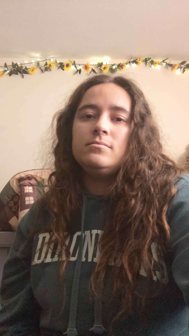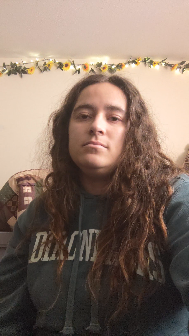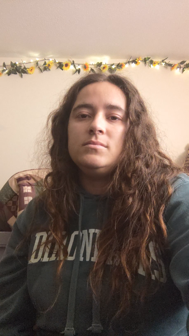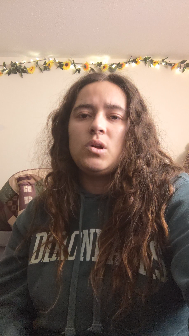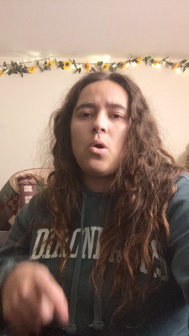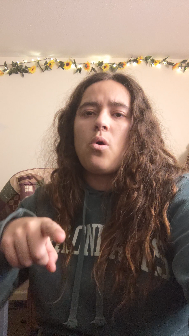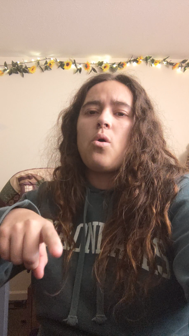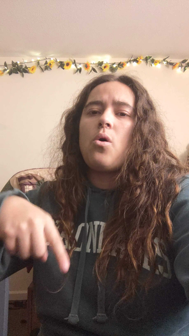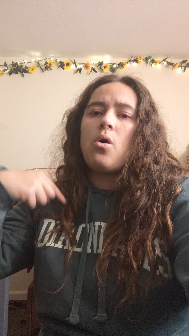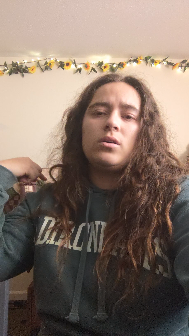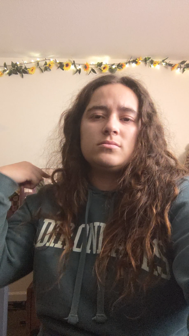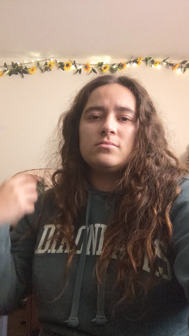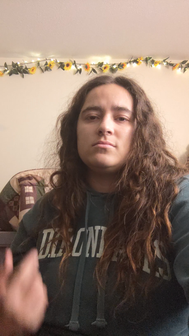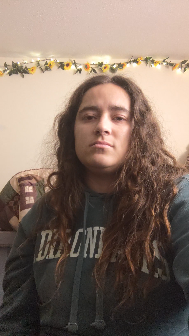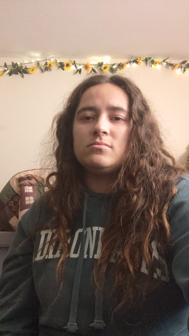long